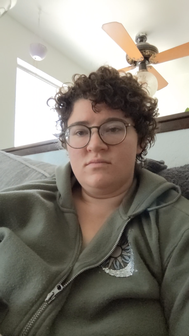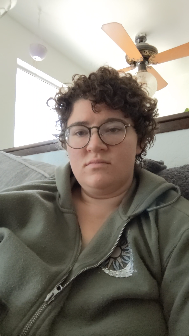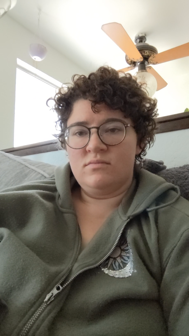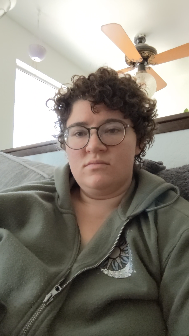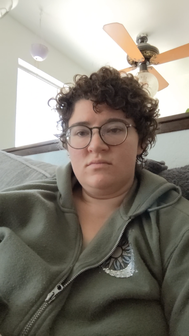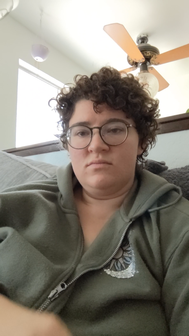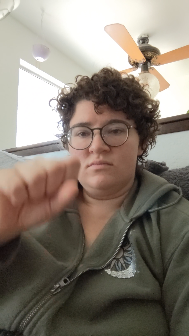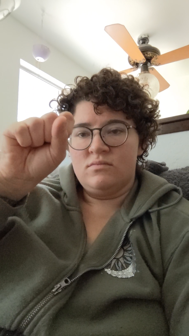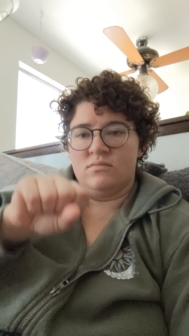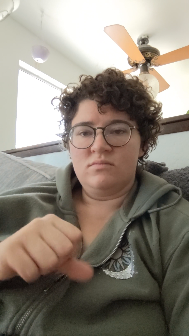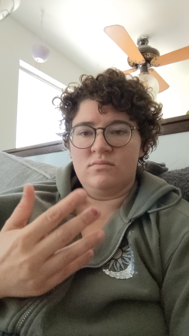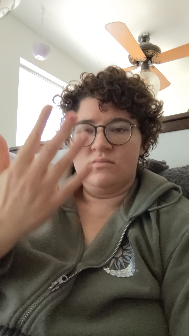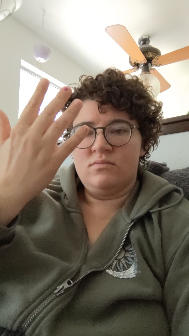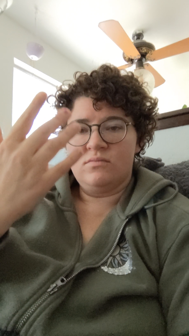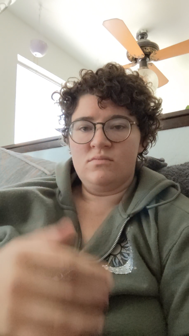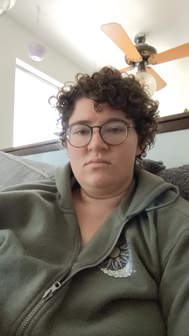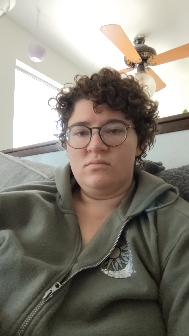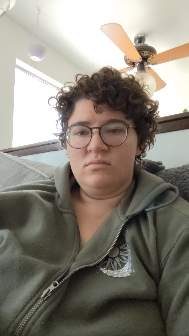gloves